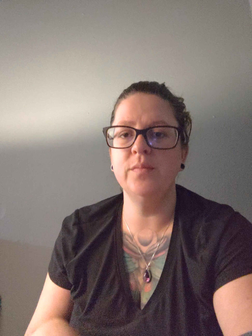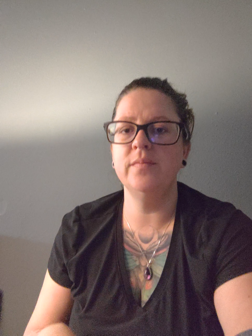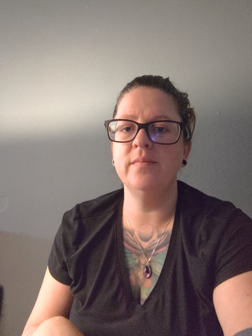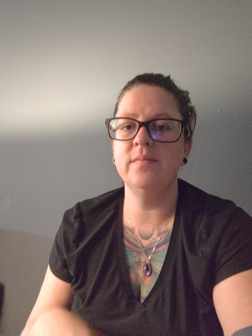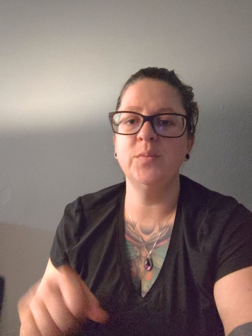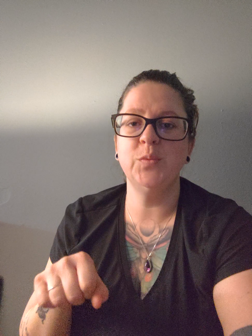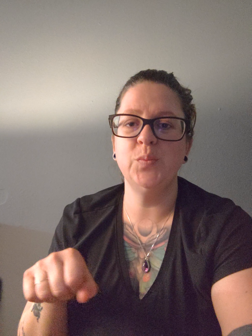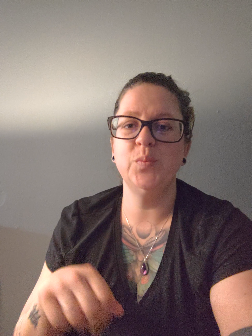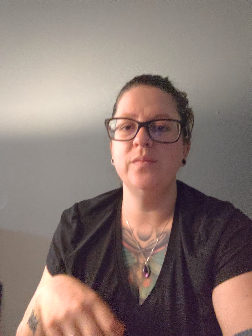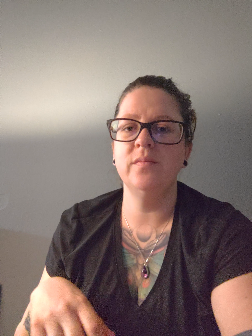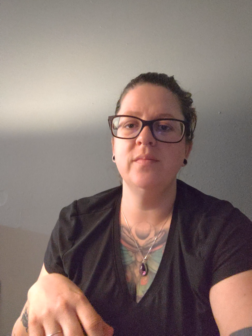shoe